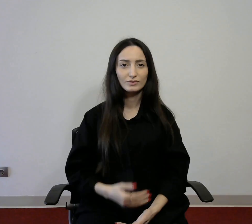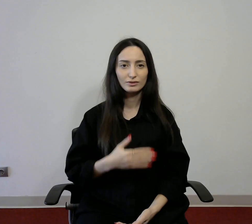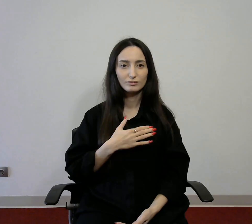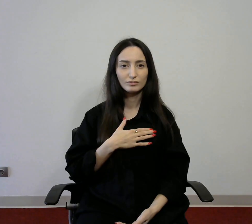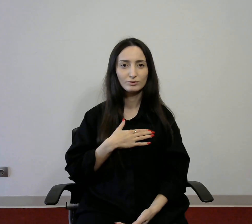mən